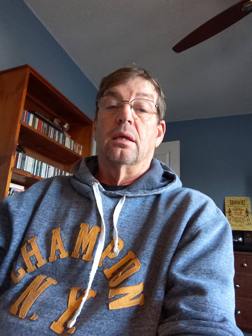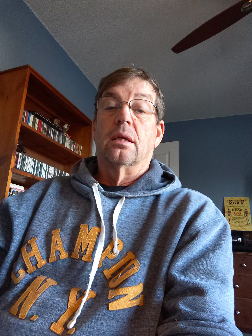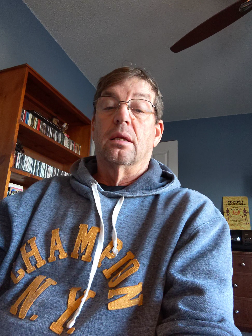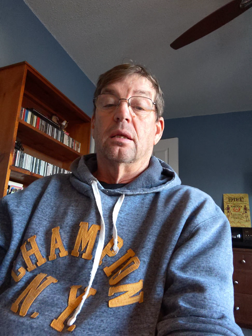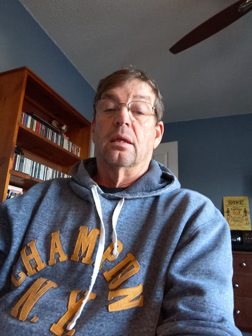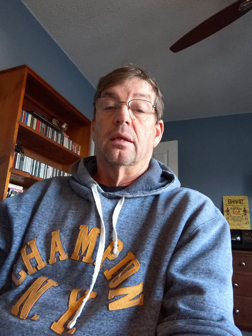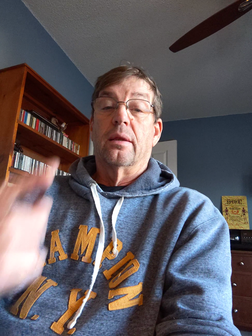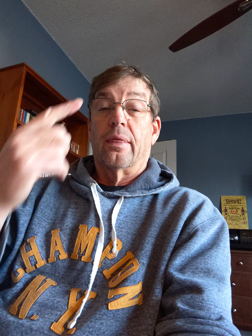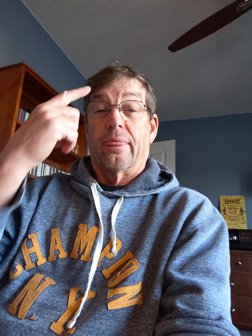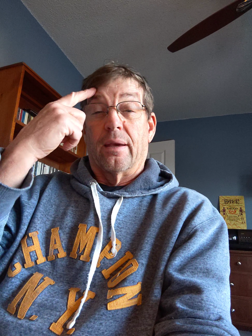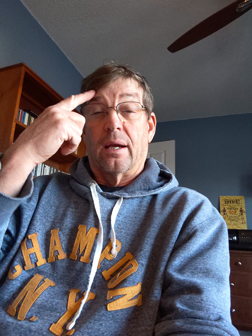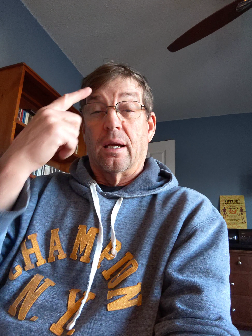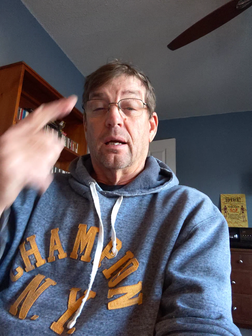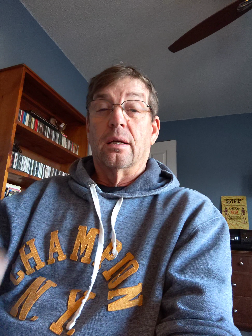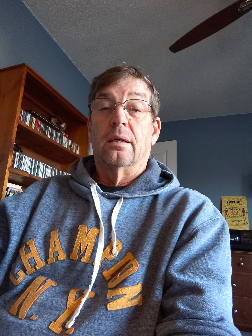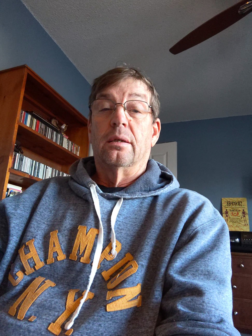think